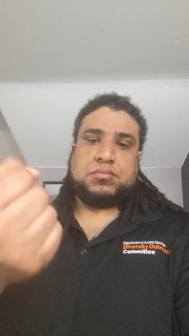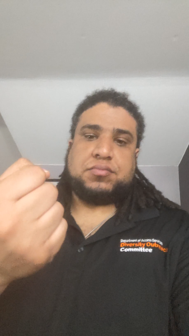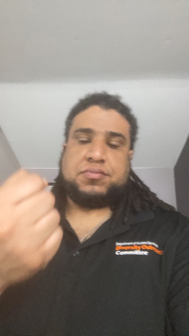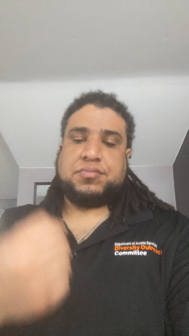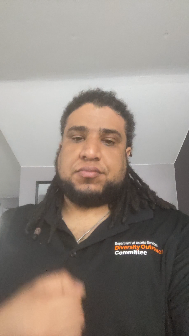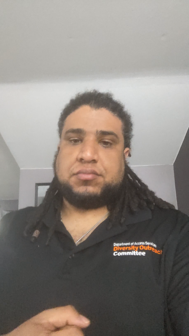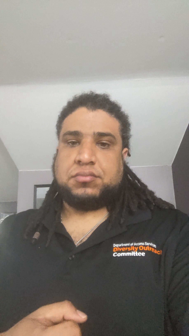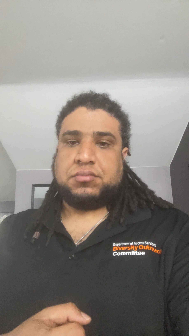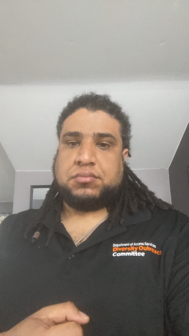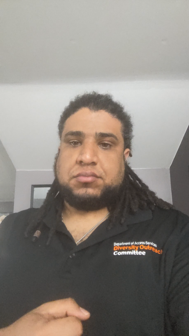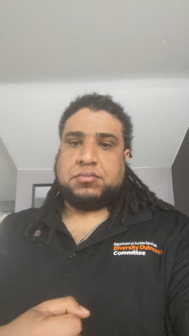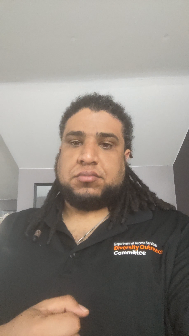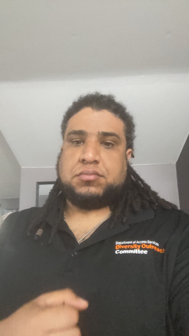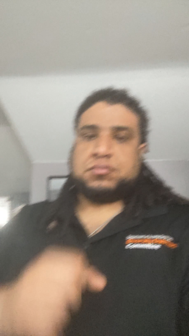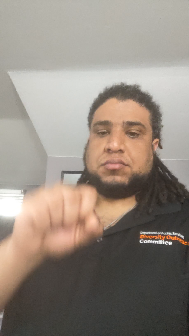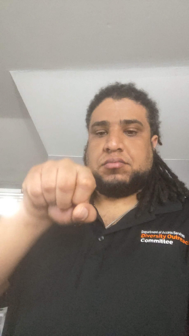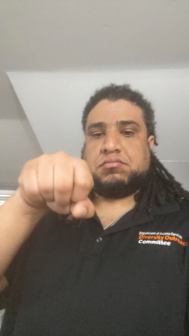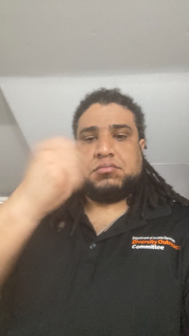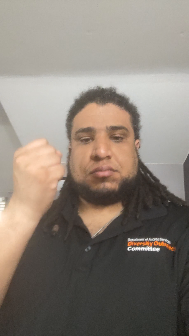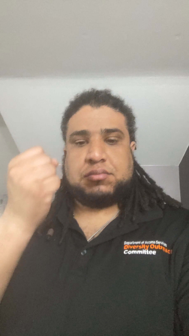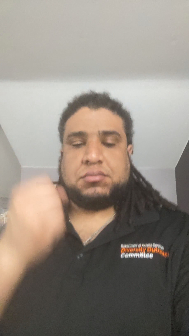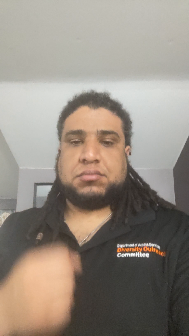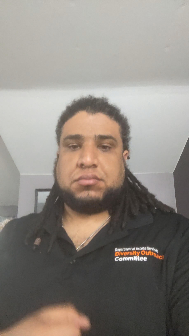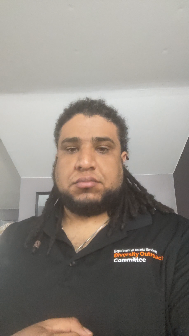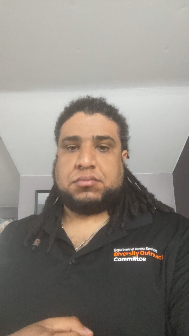broken